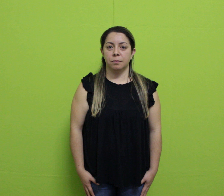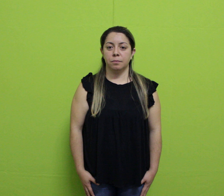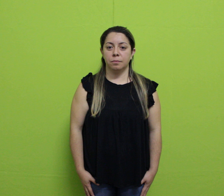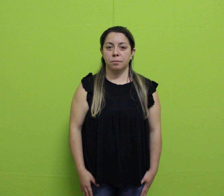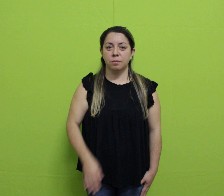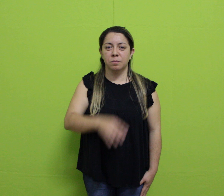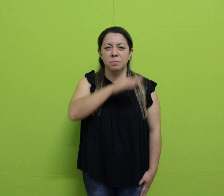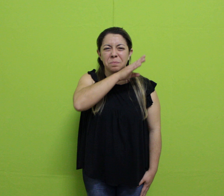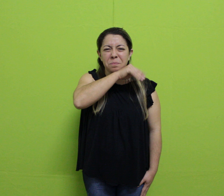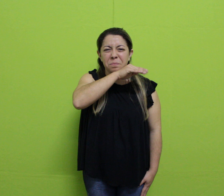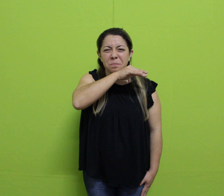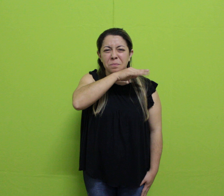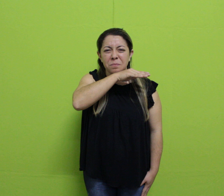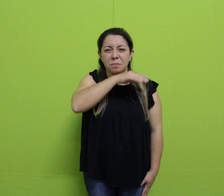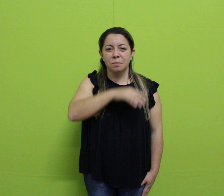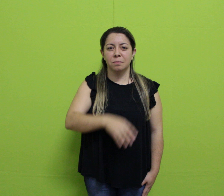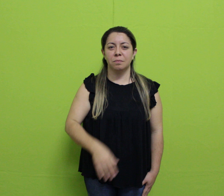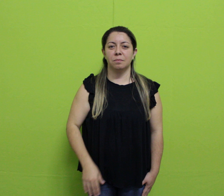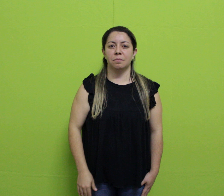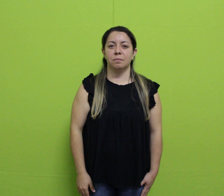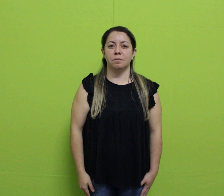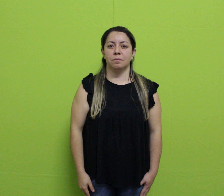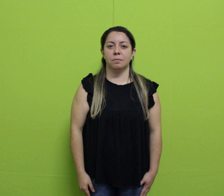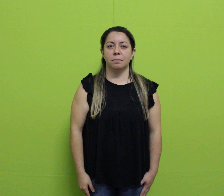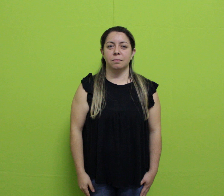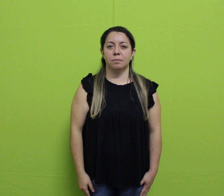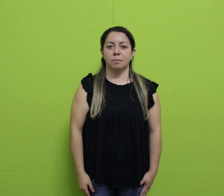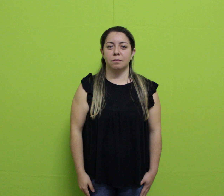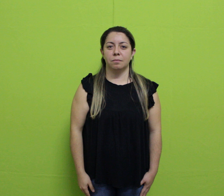ruim